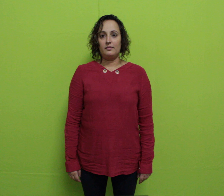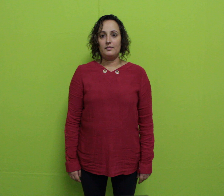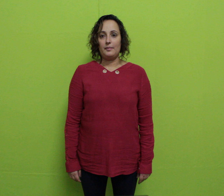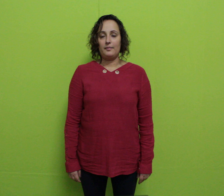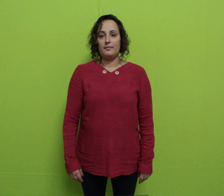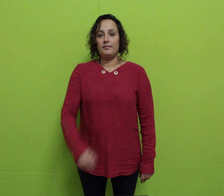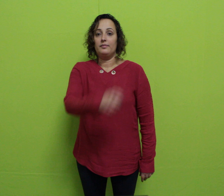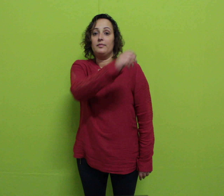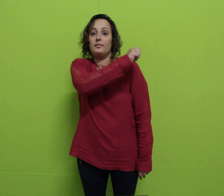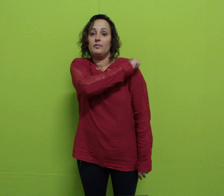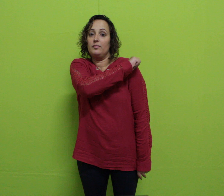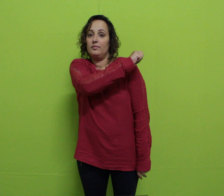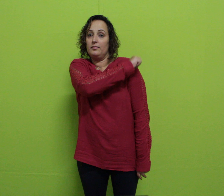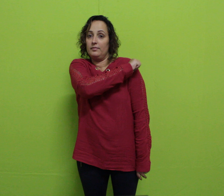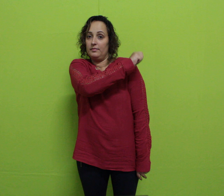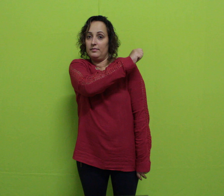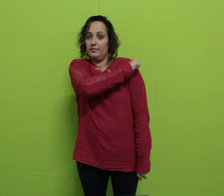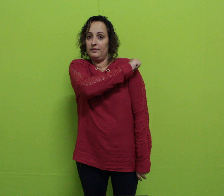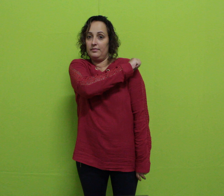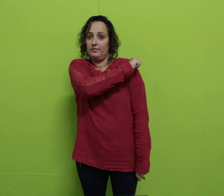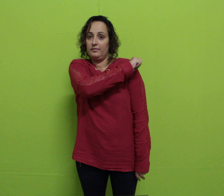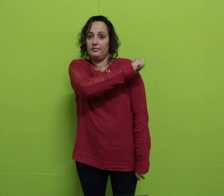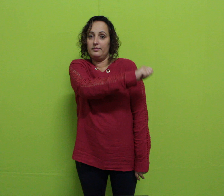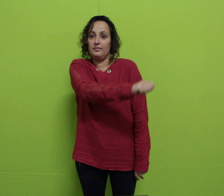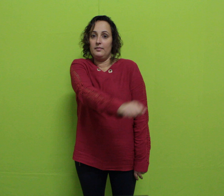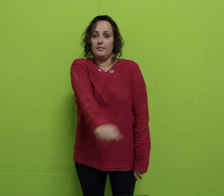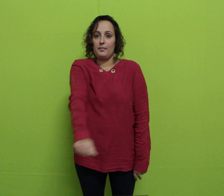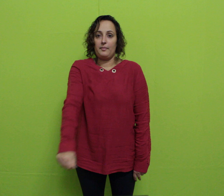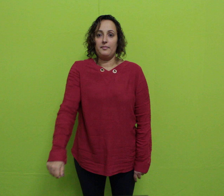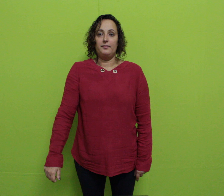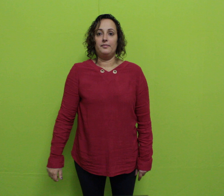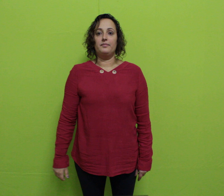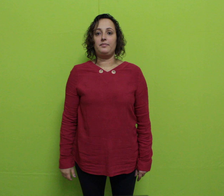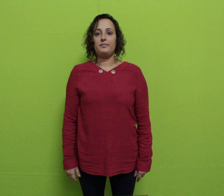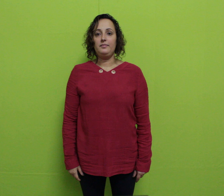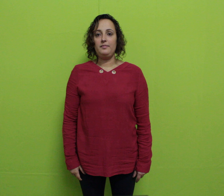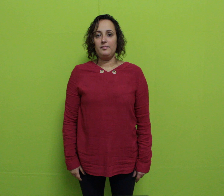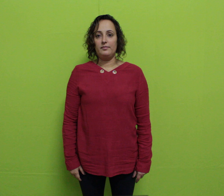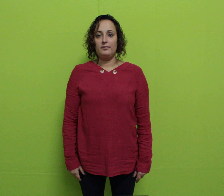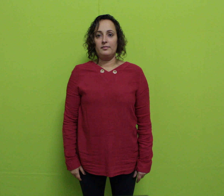aluno